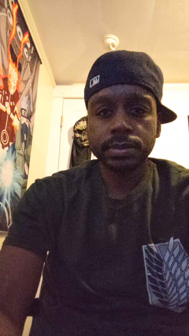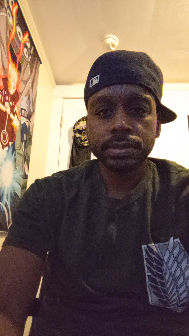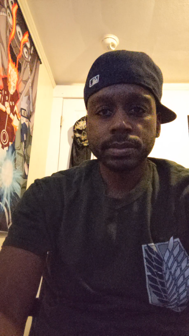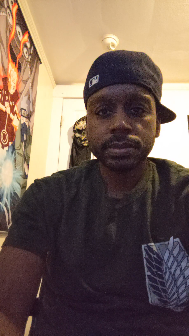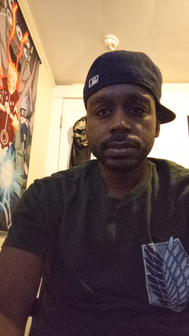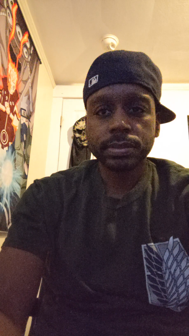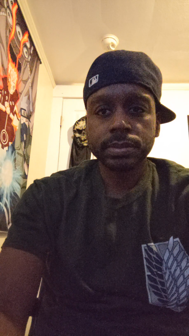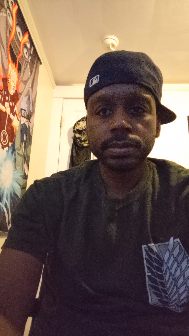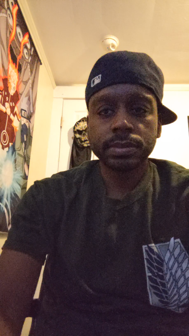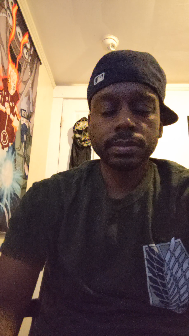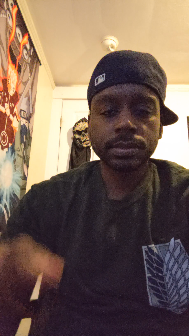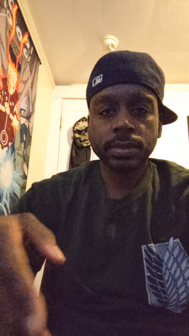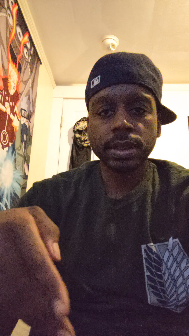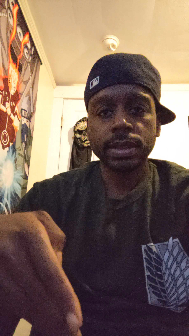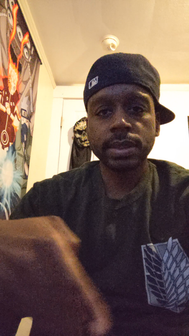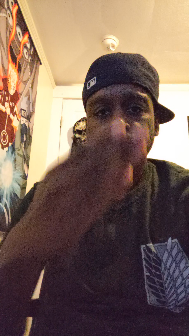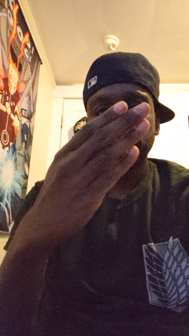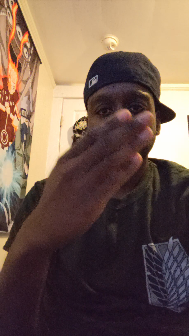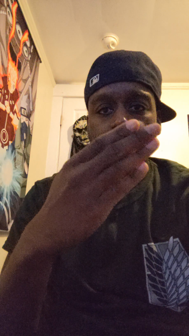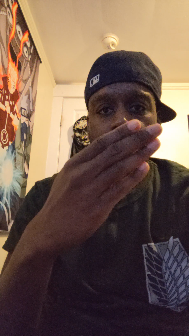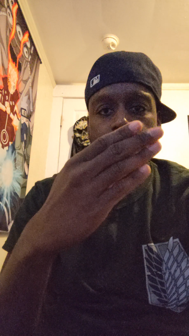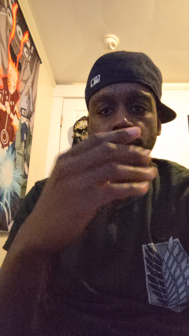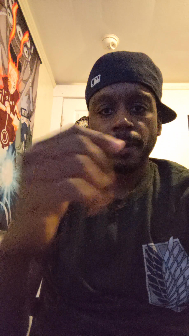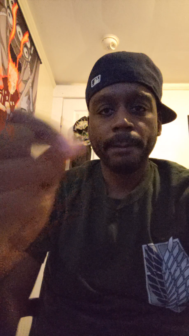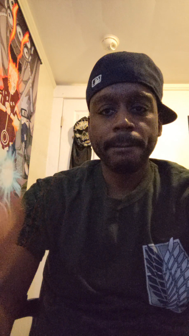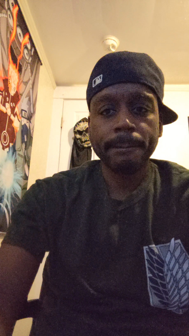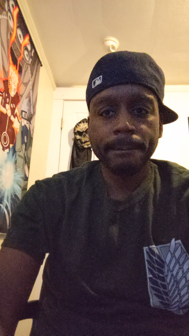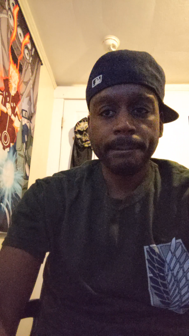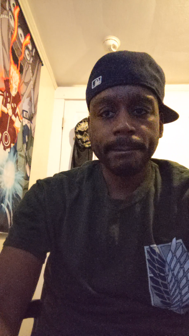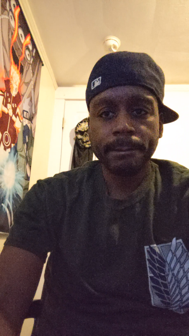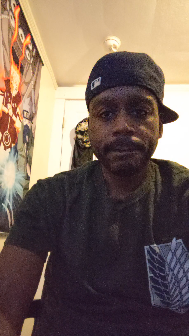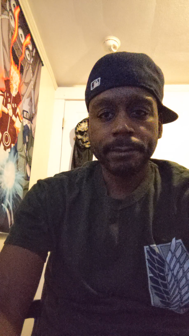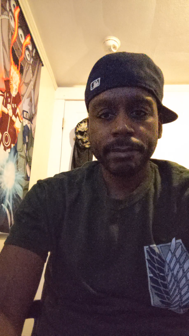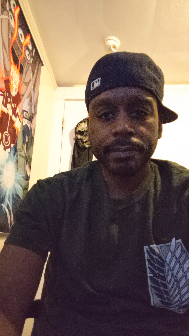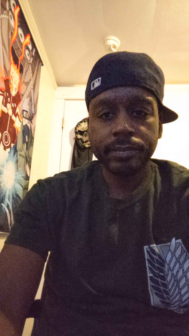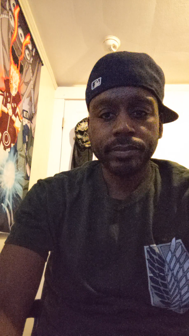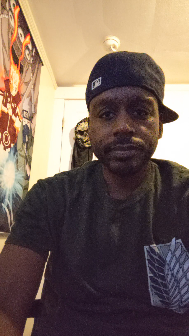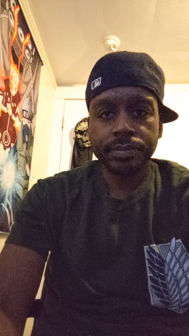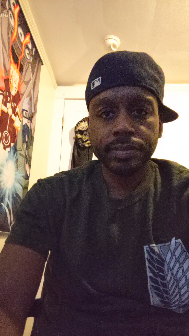kick